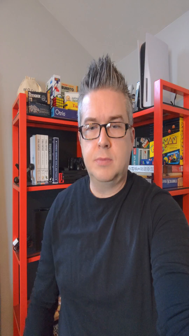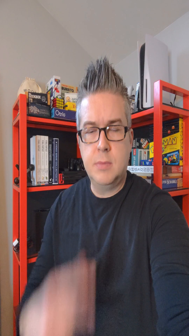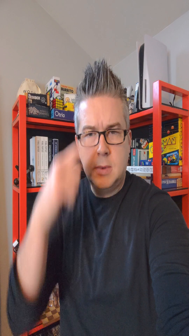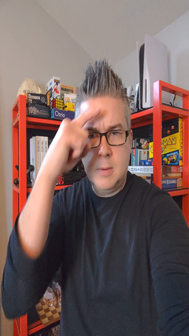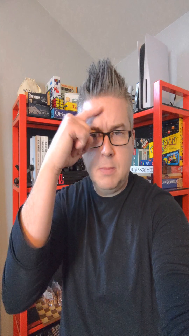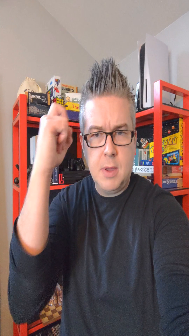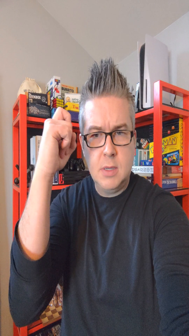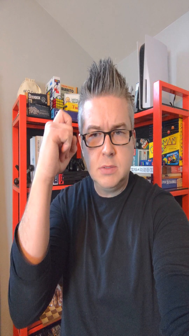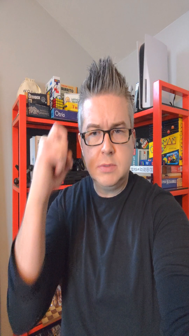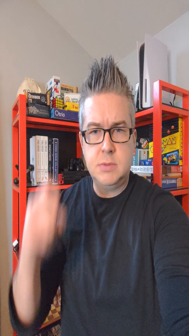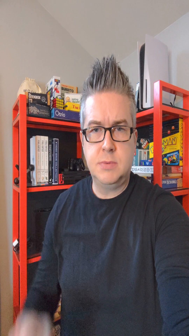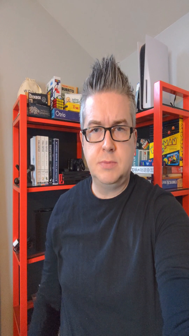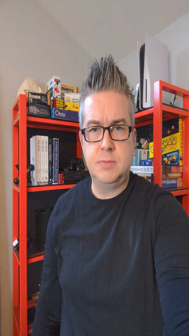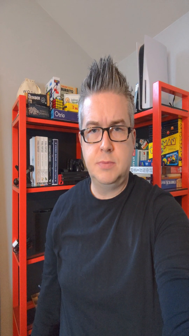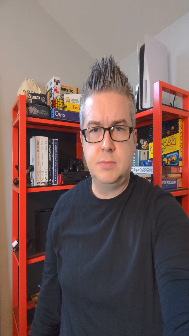because